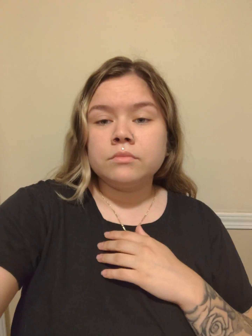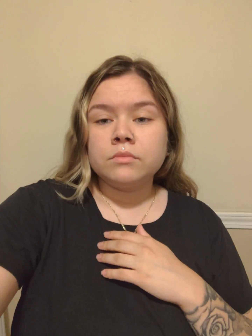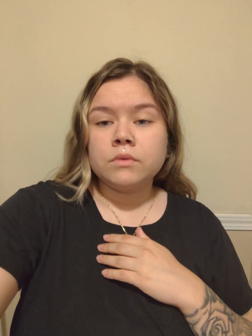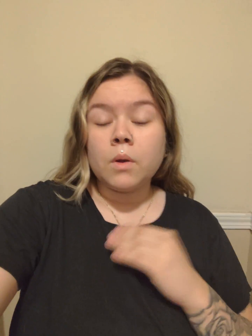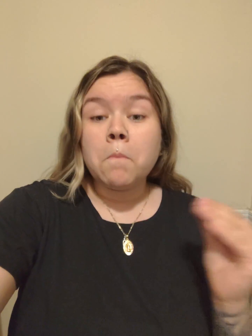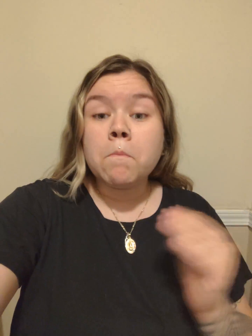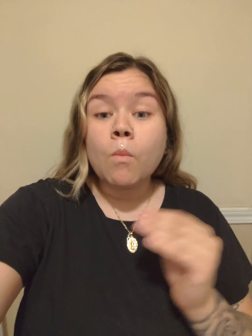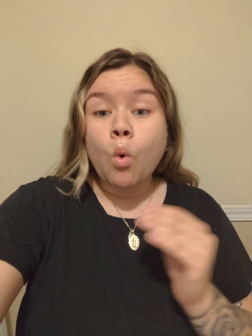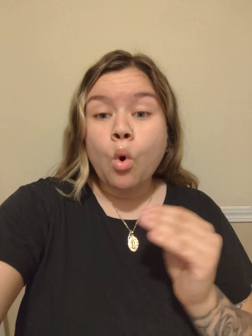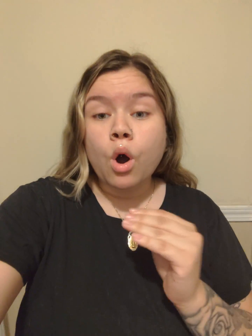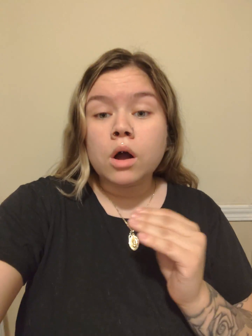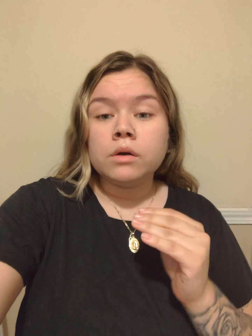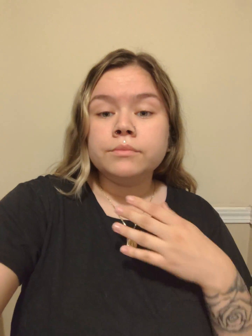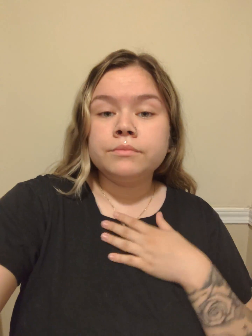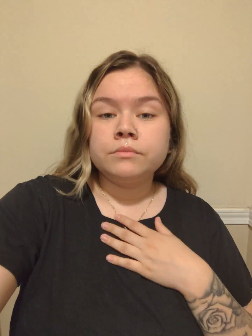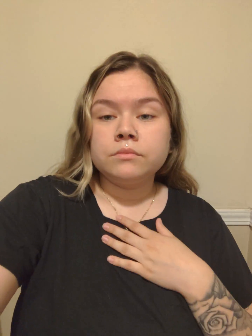more